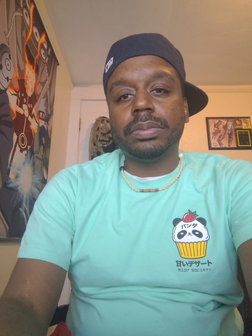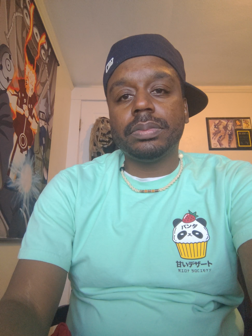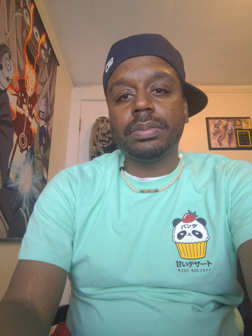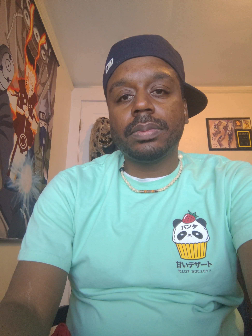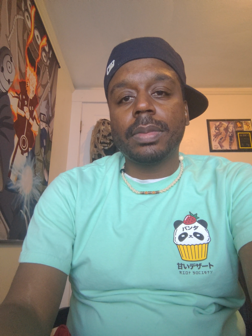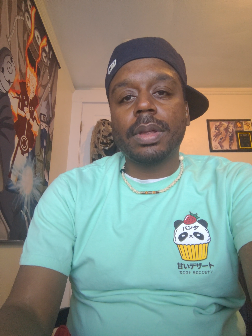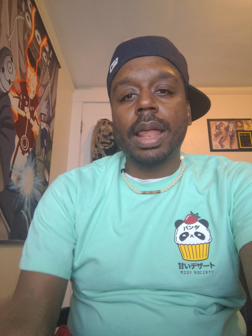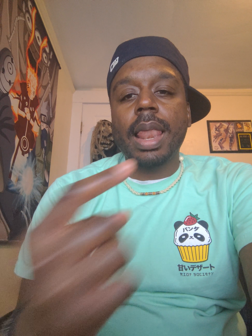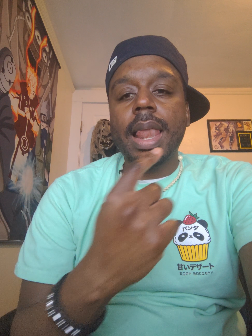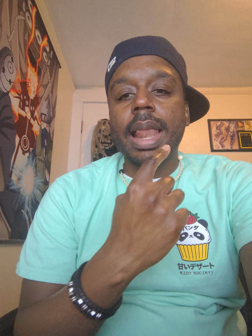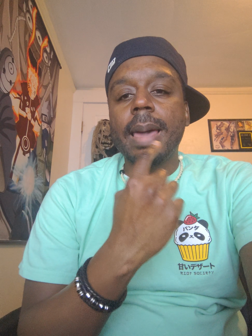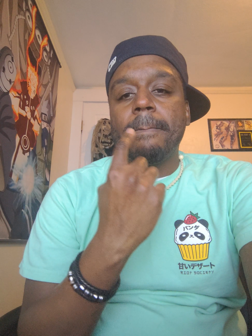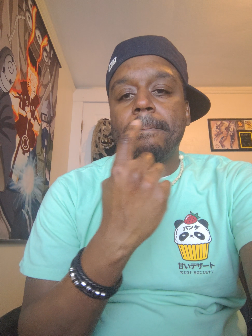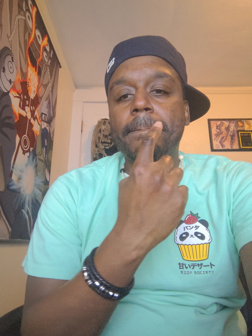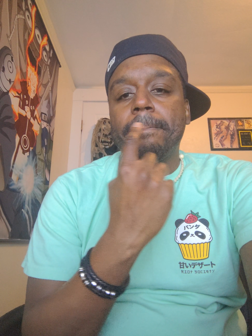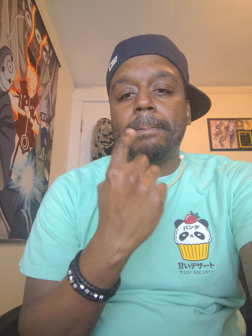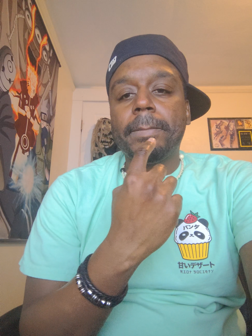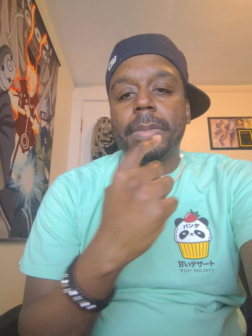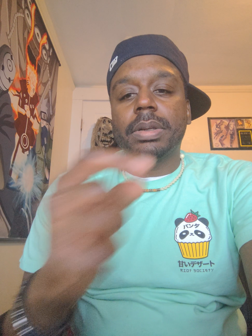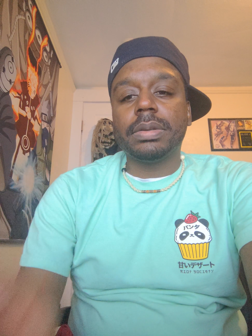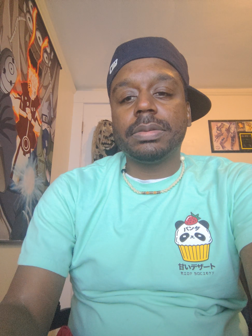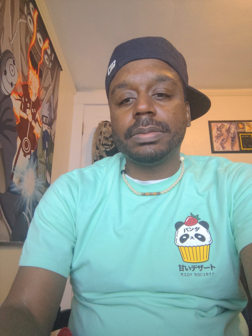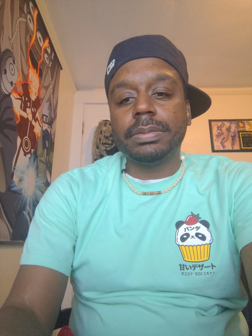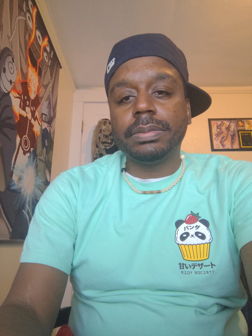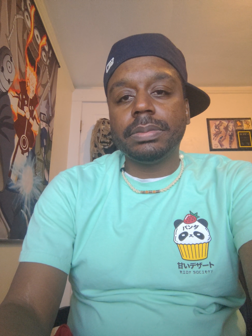lips